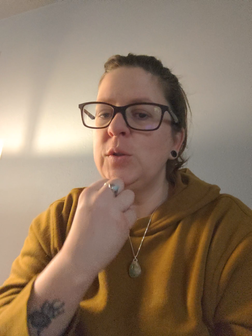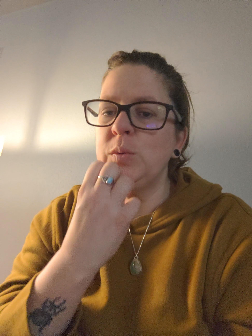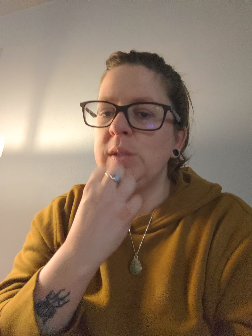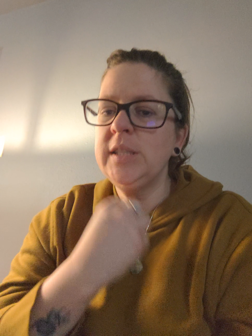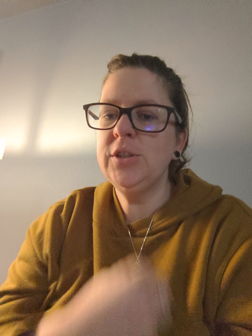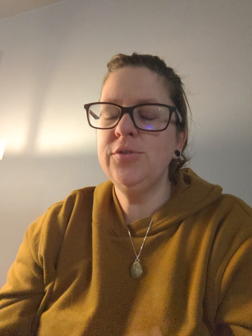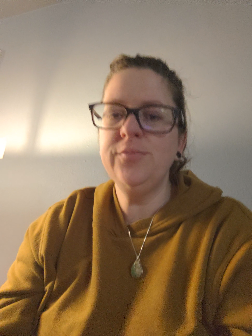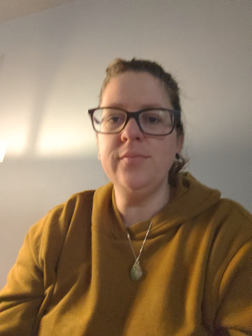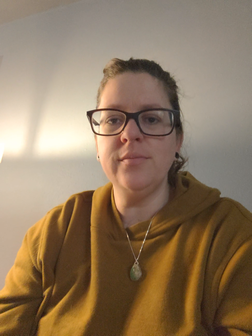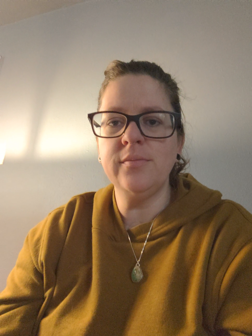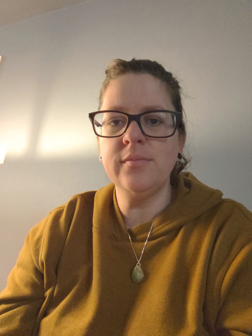underwear